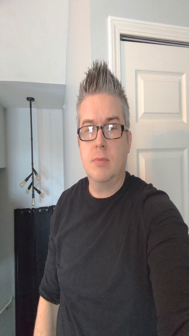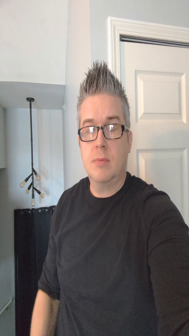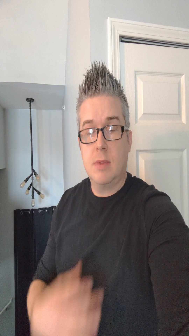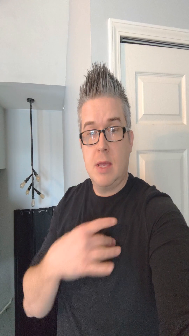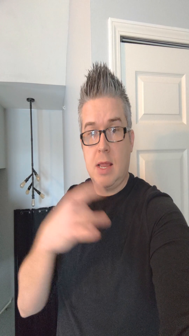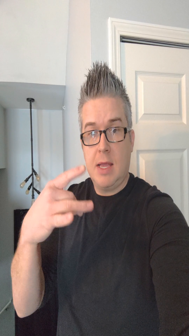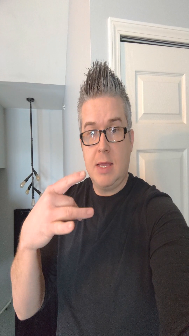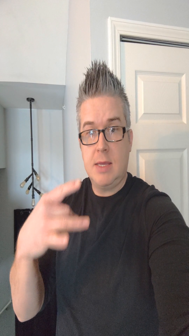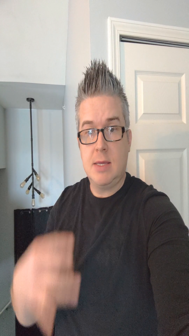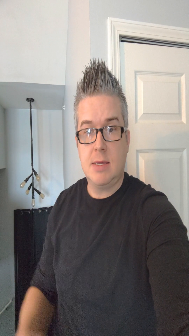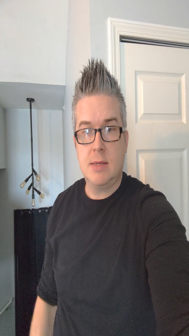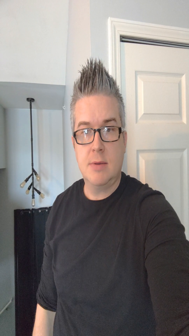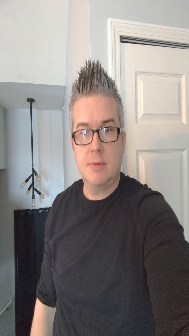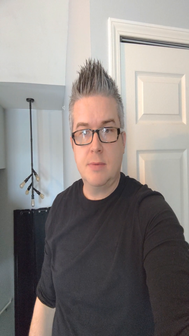like